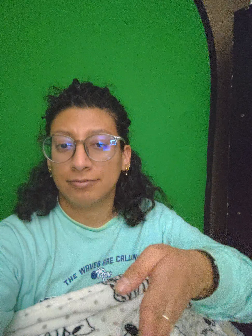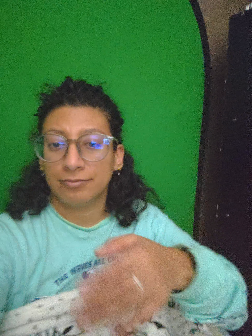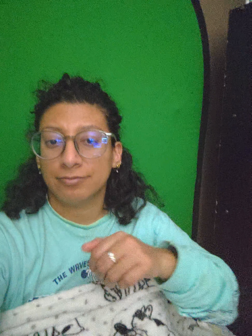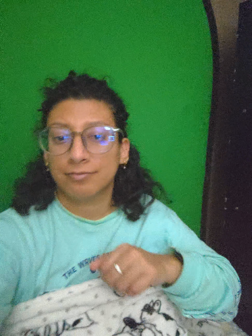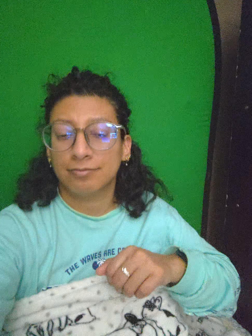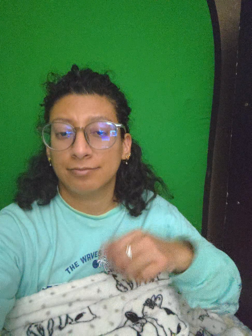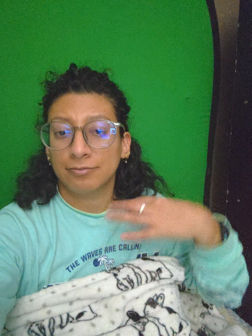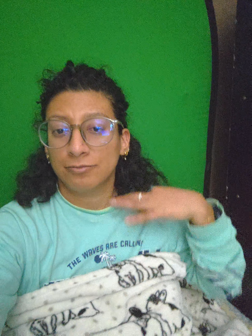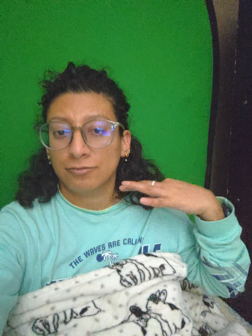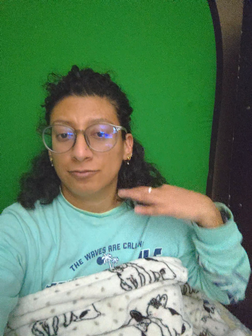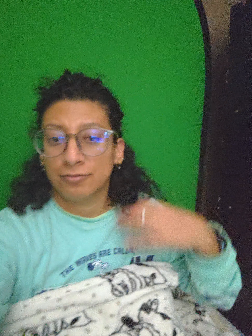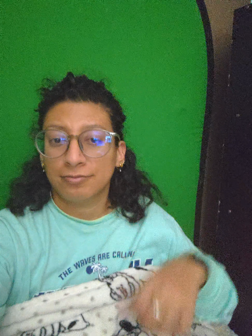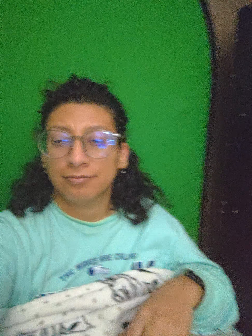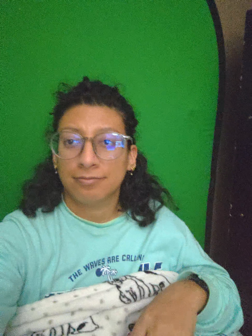shirt